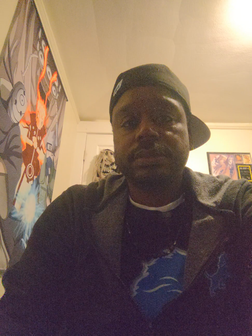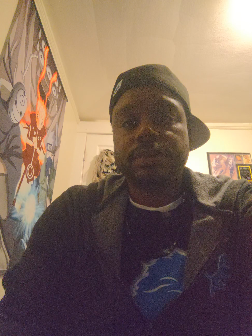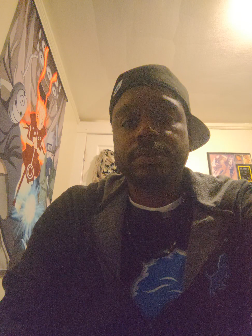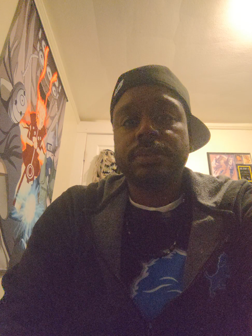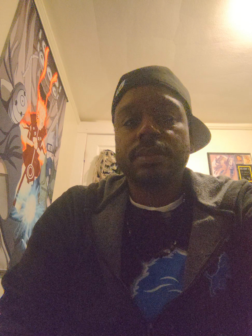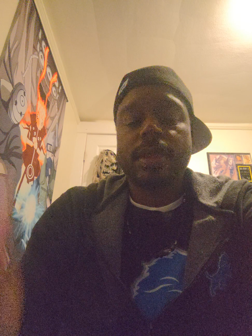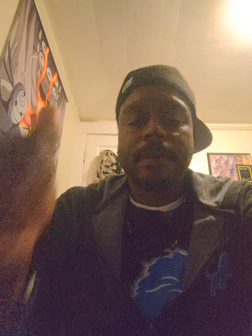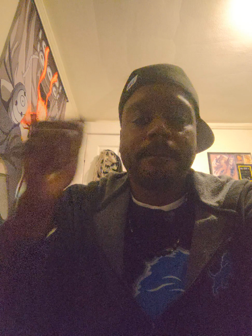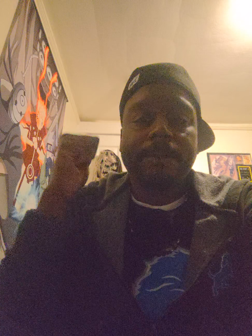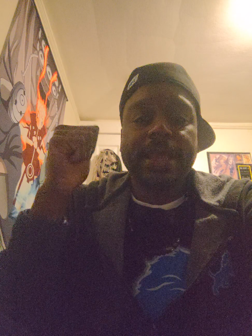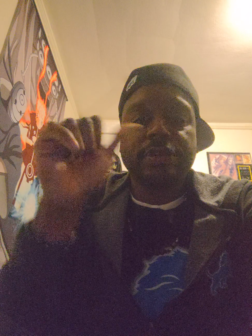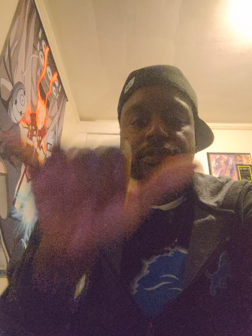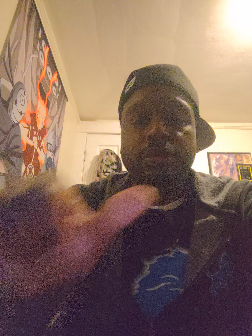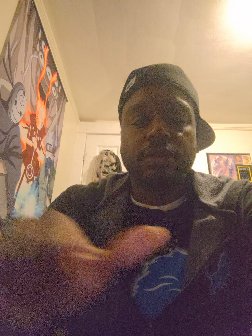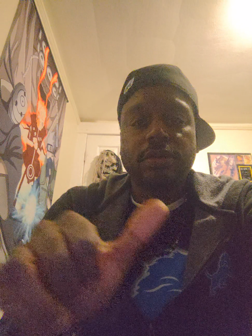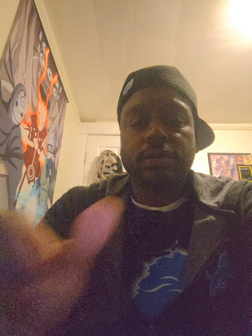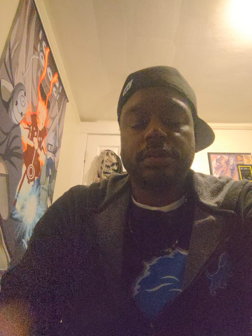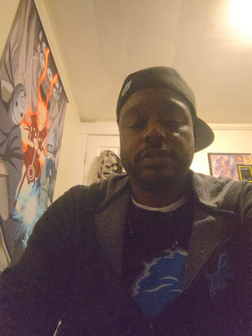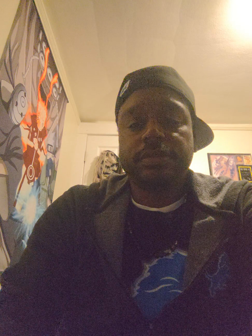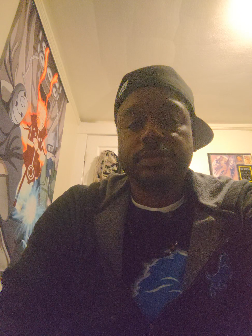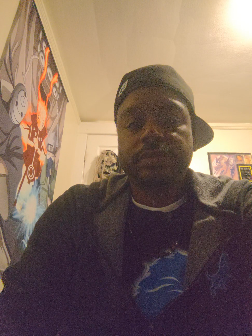backyard